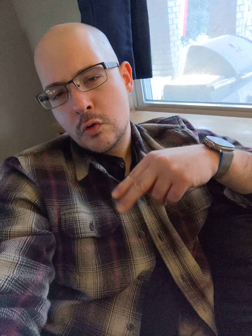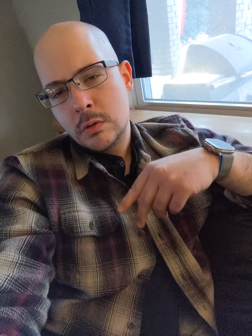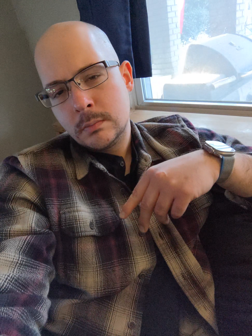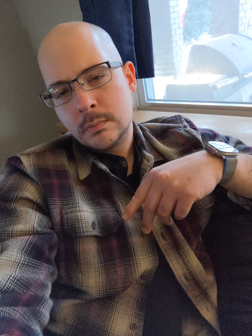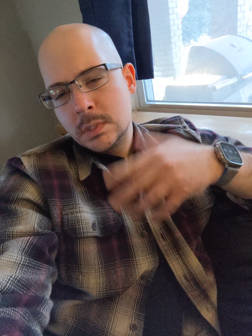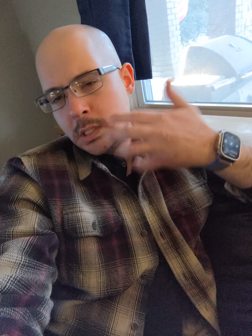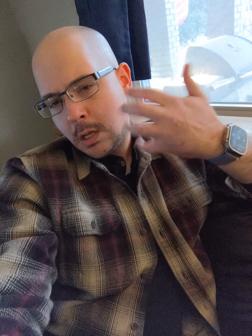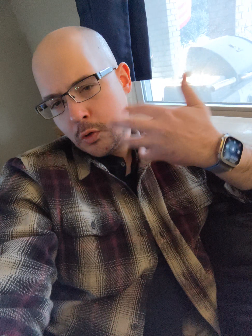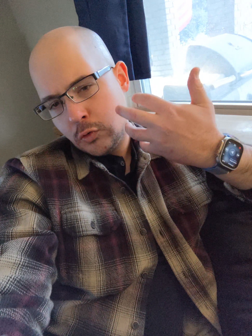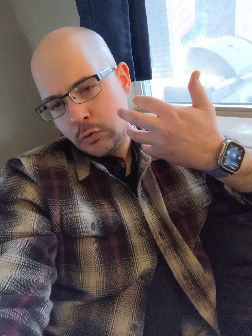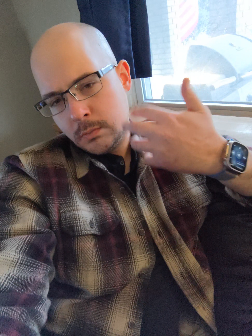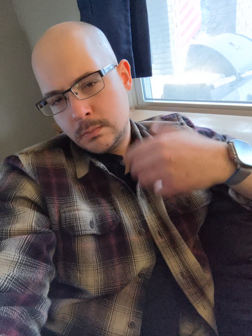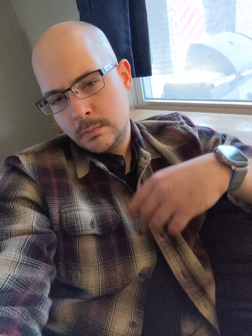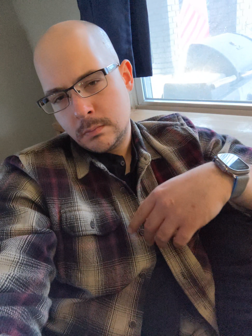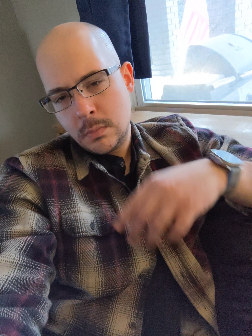tiger